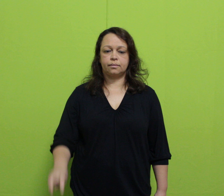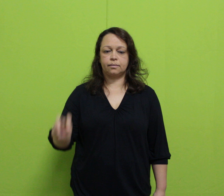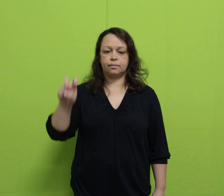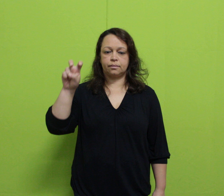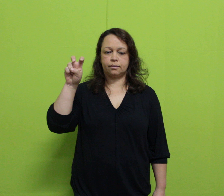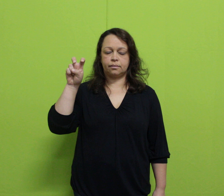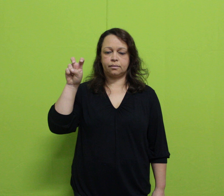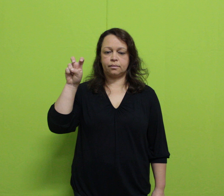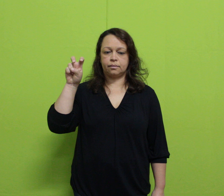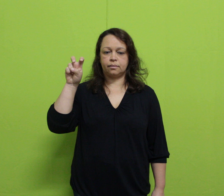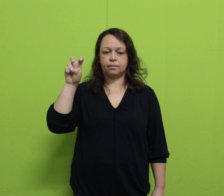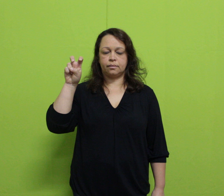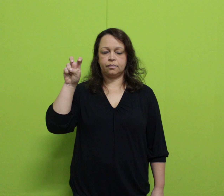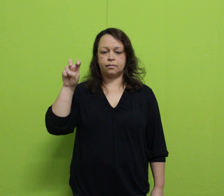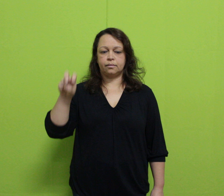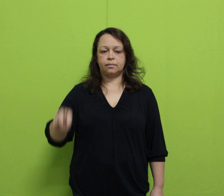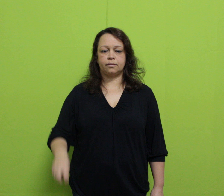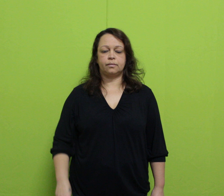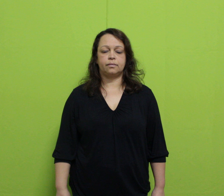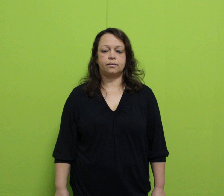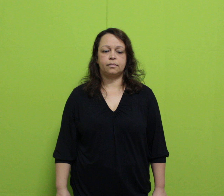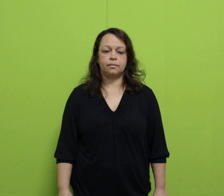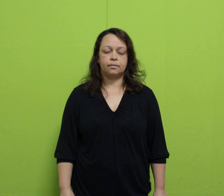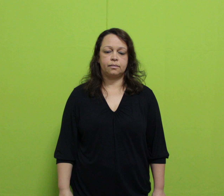cinco